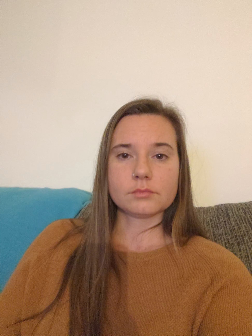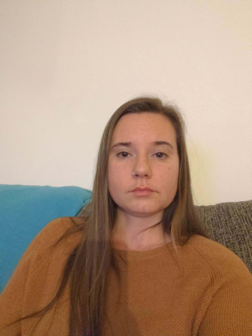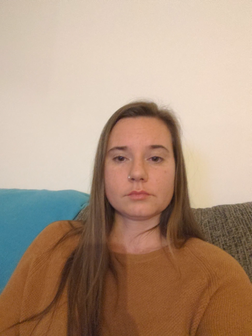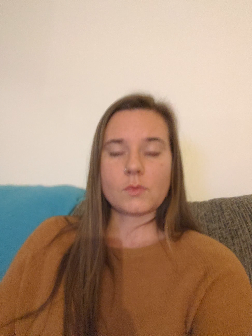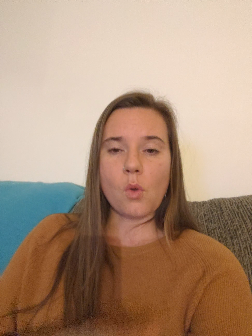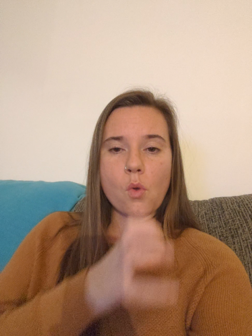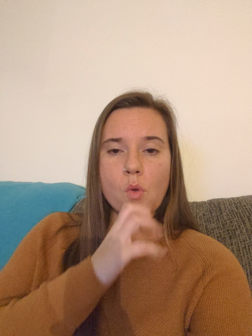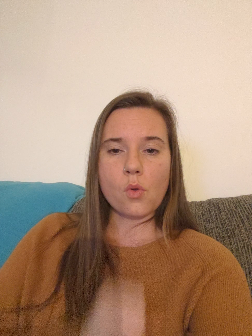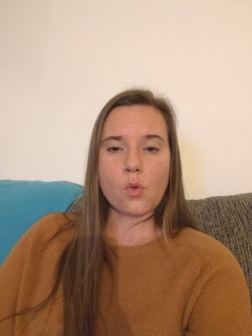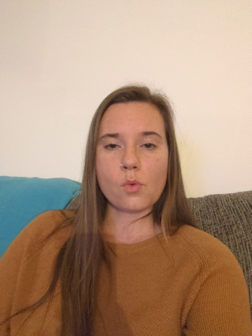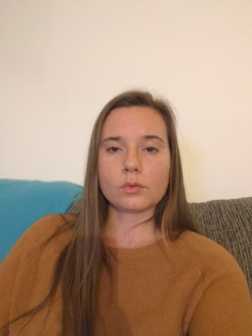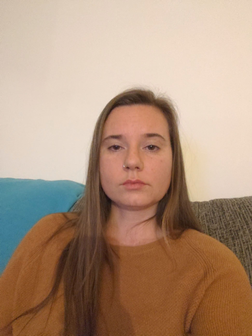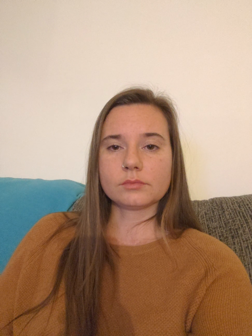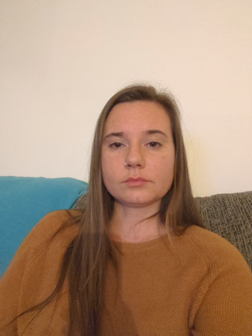old